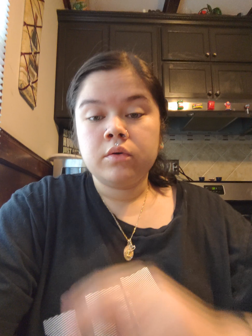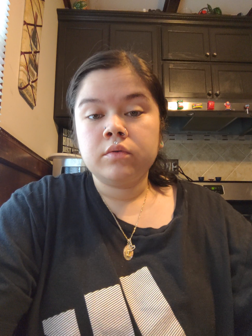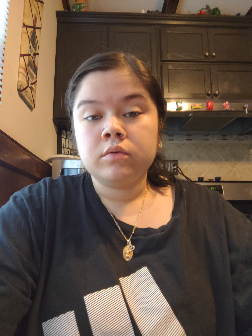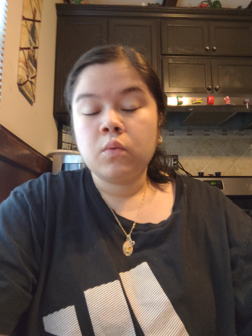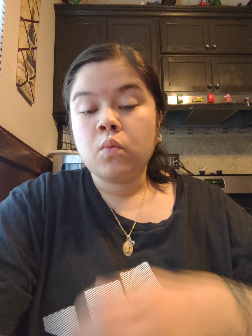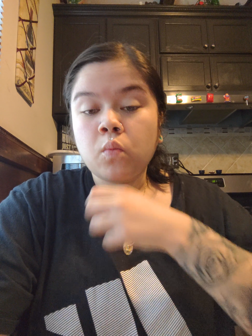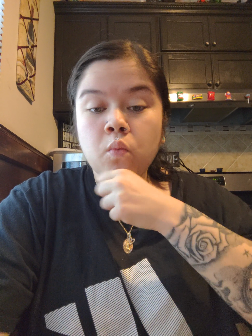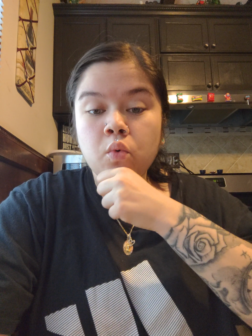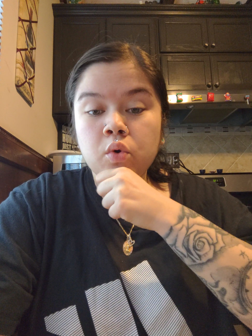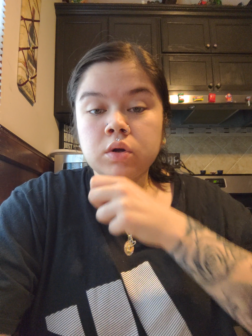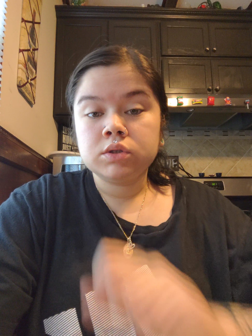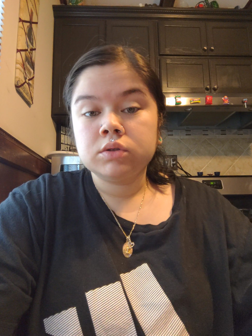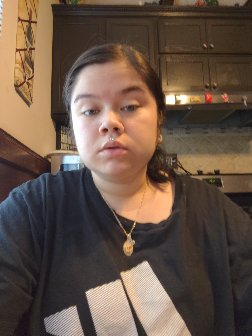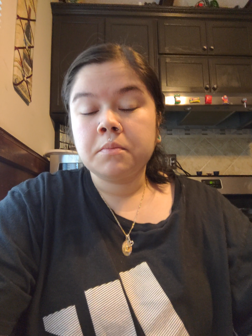orange